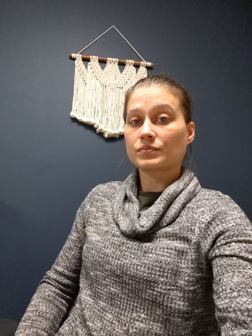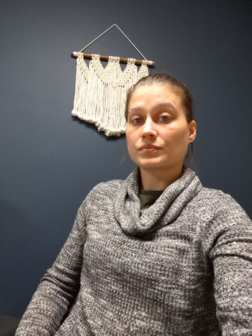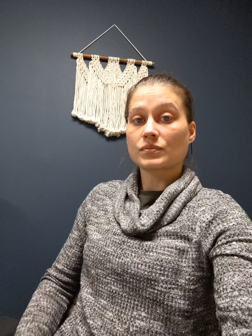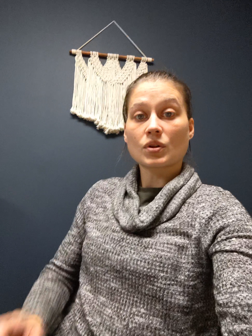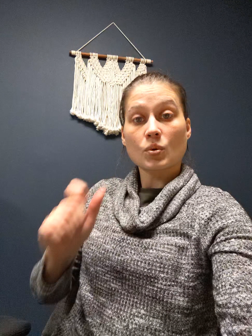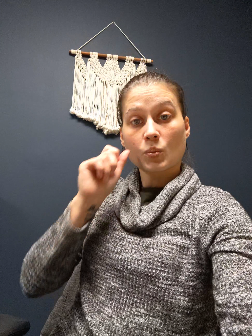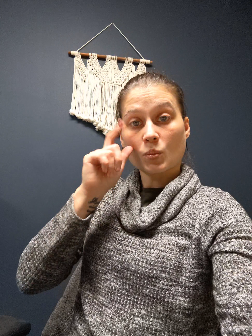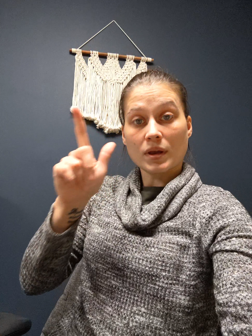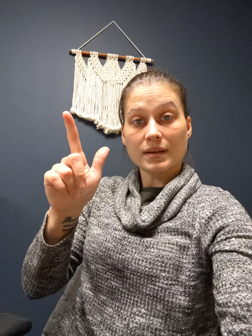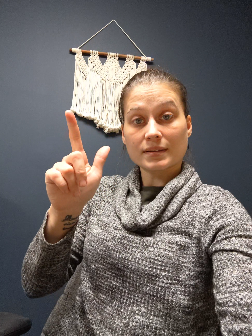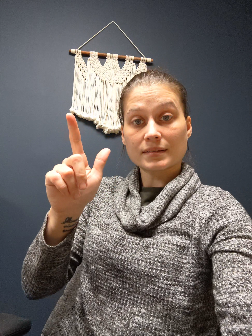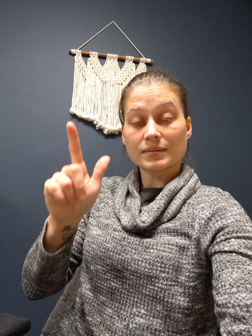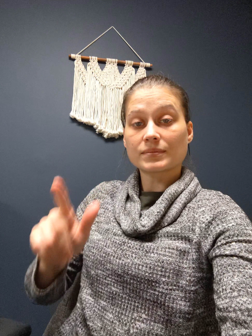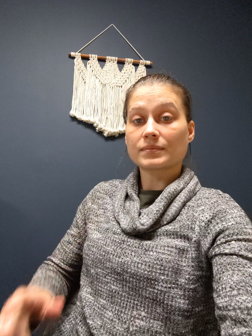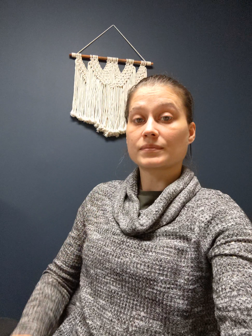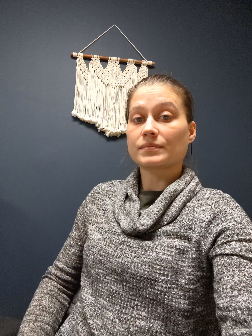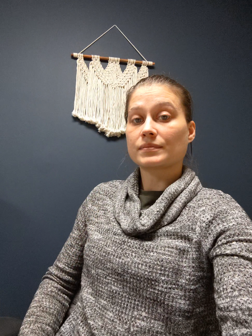wake